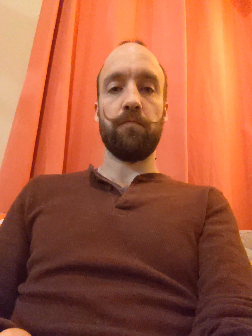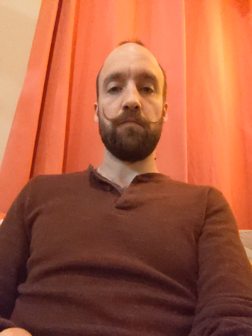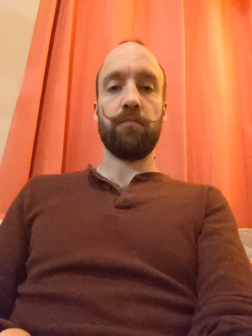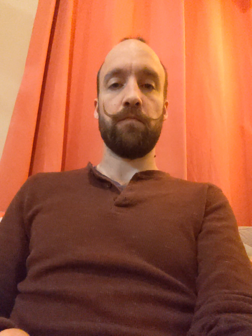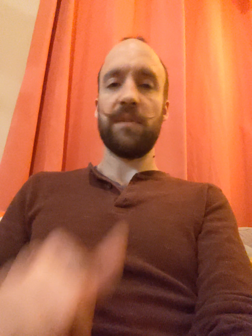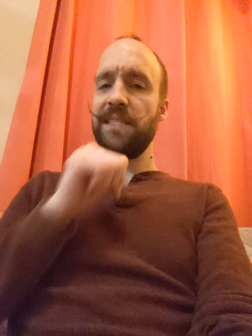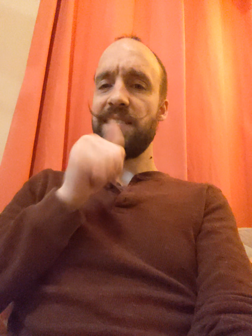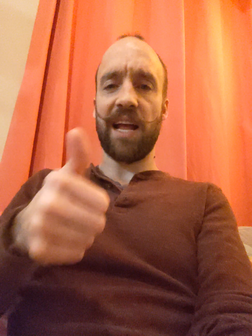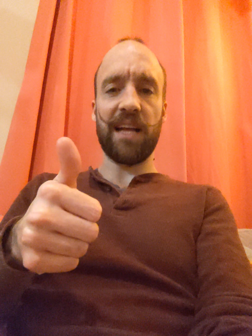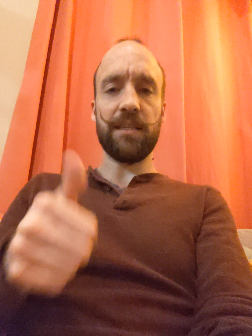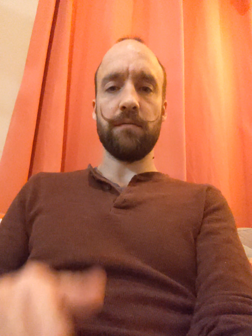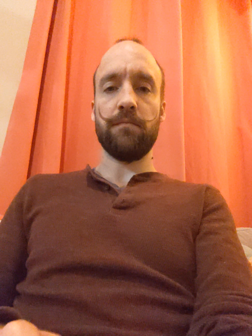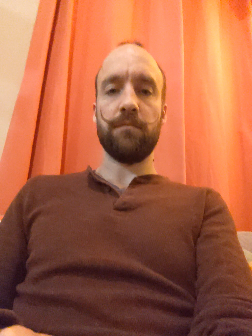not